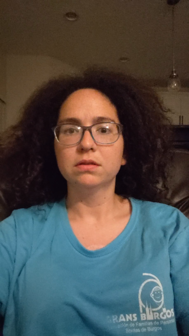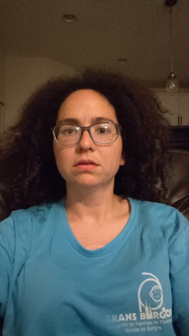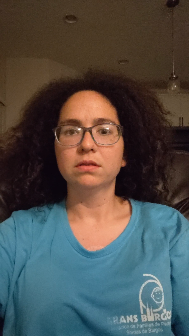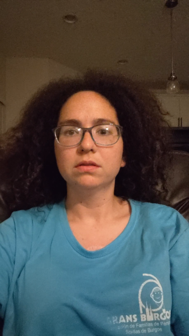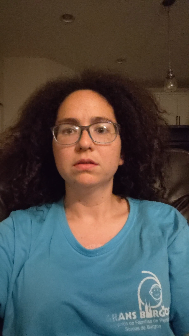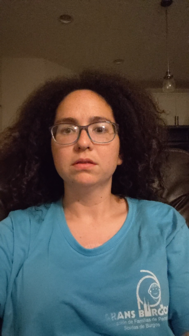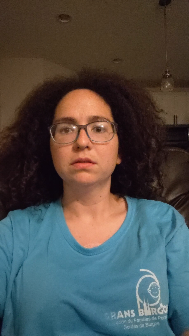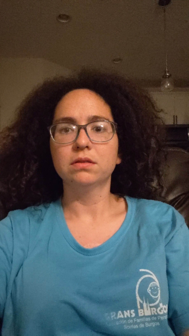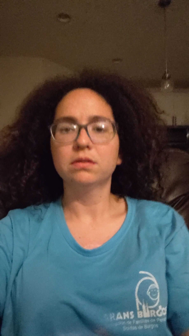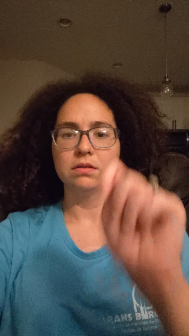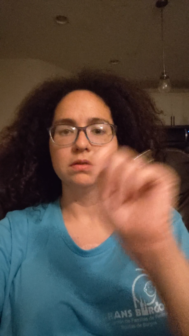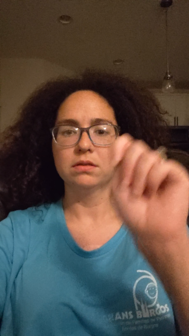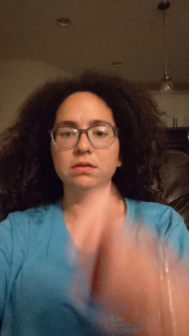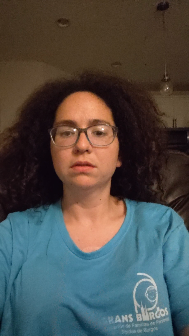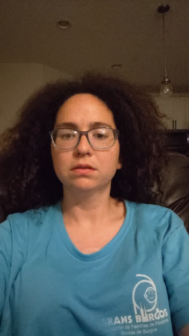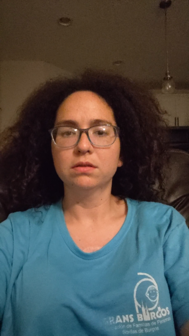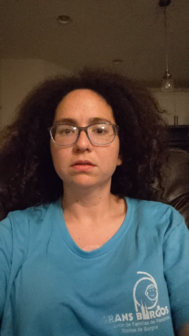bathroom